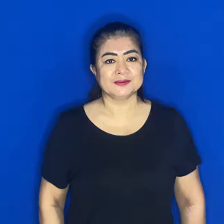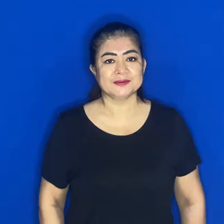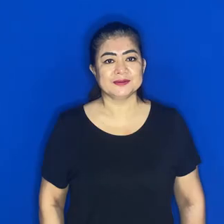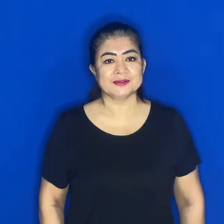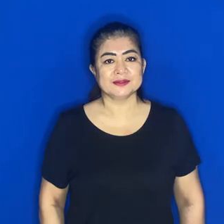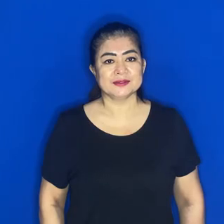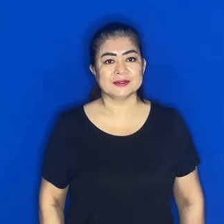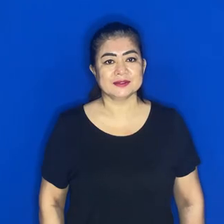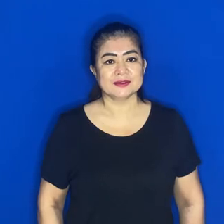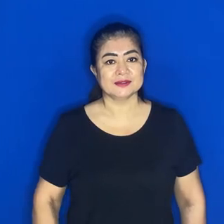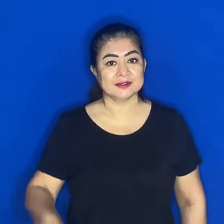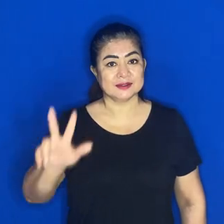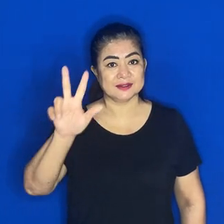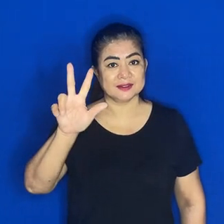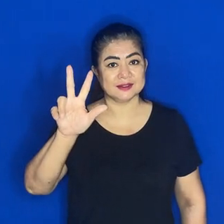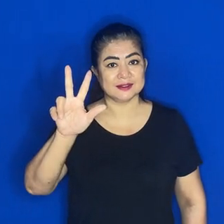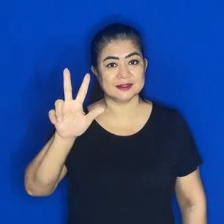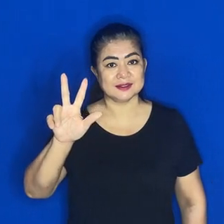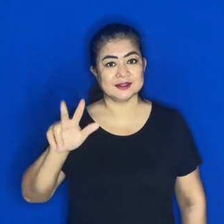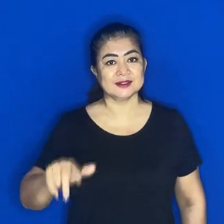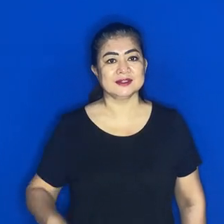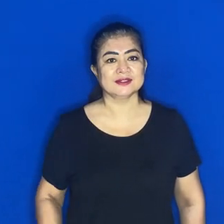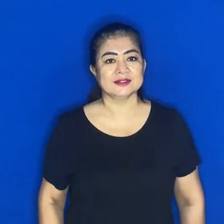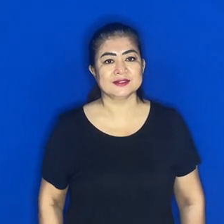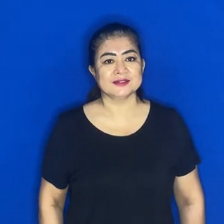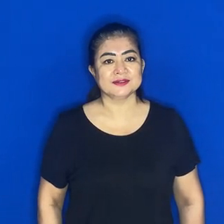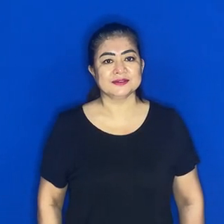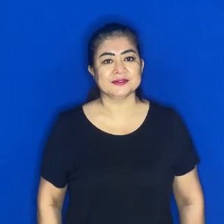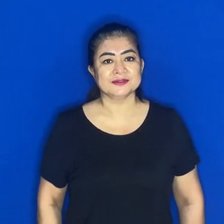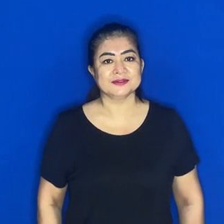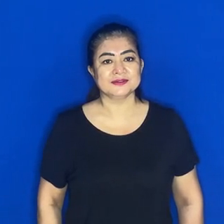three